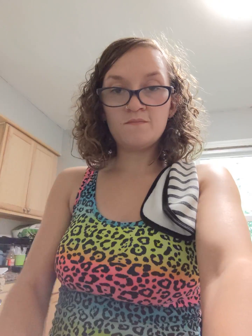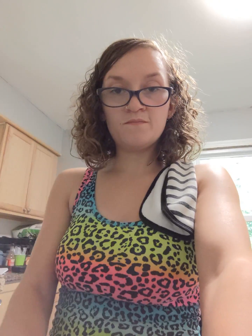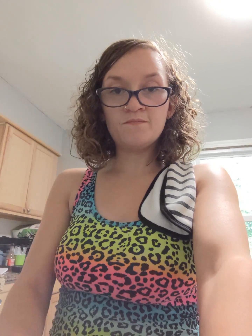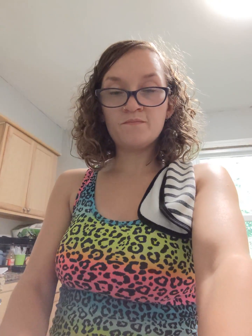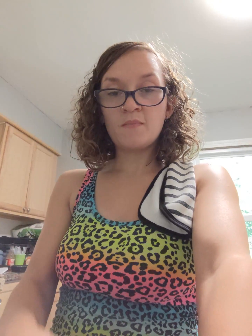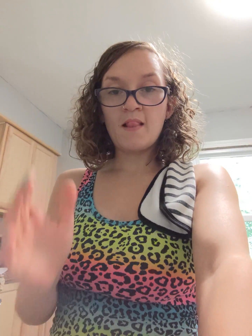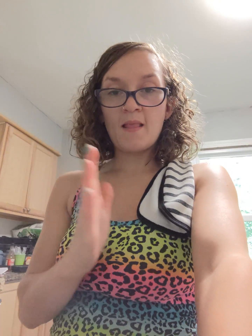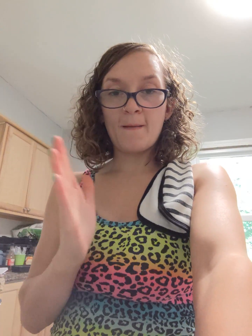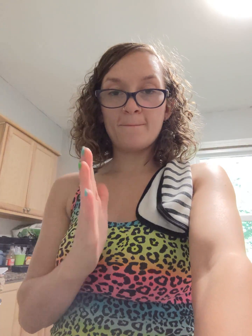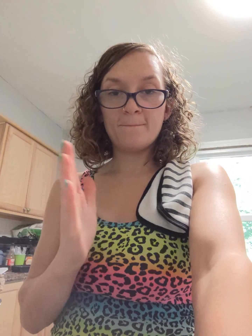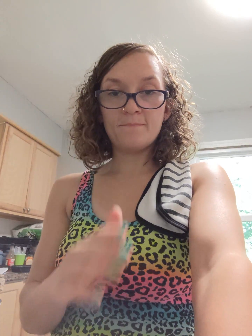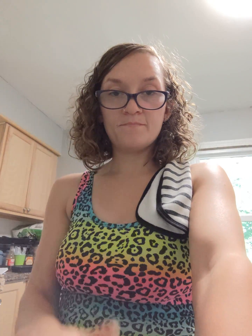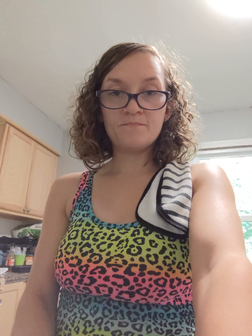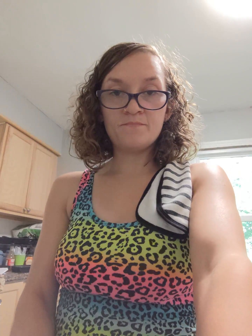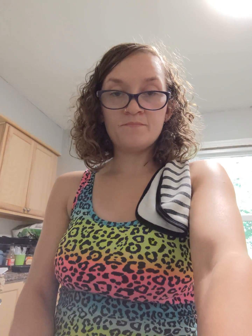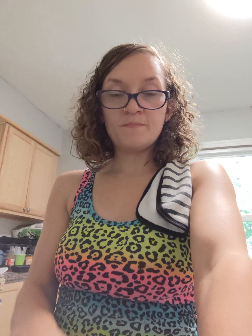clap